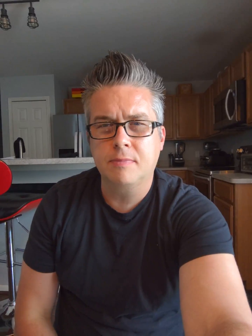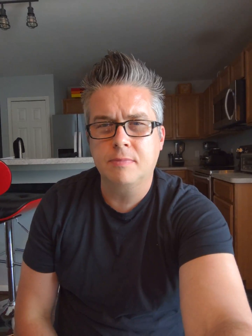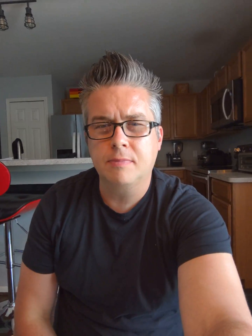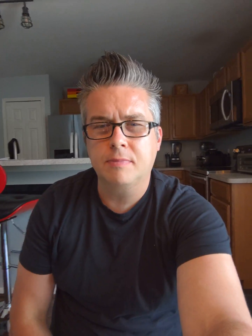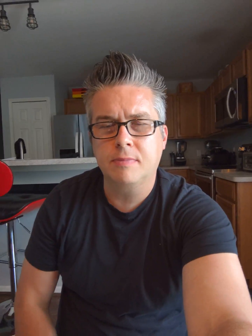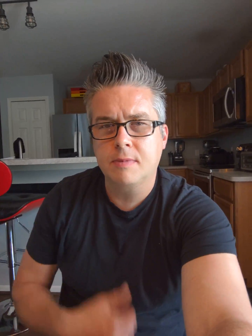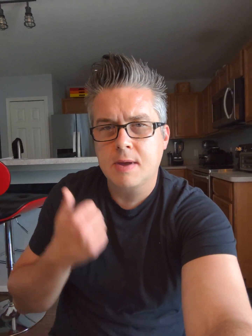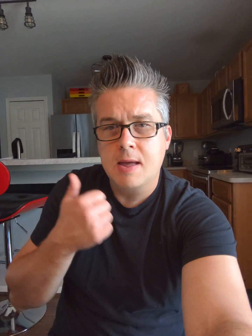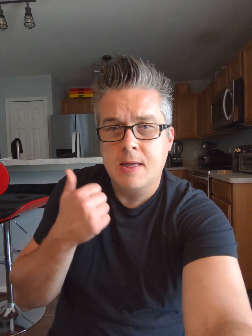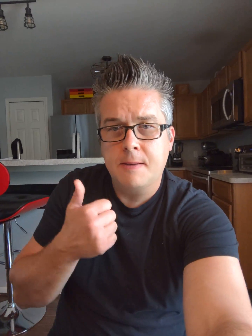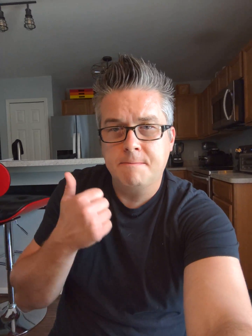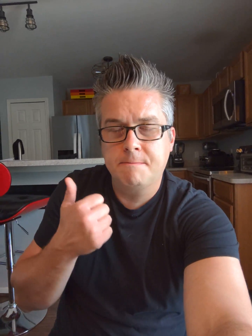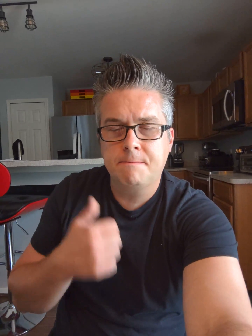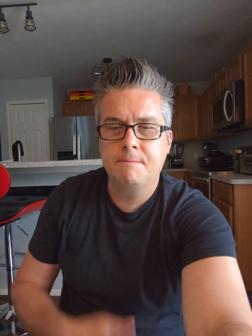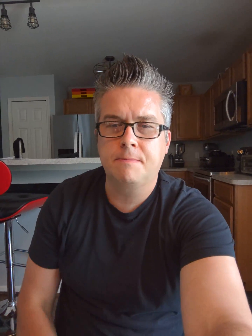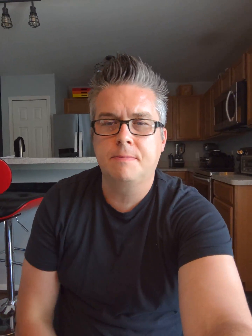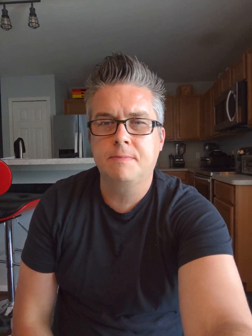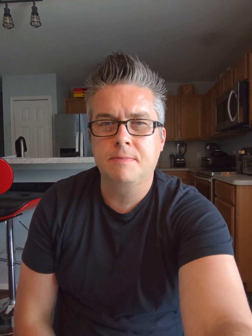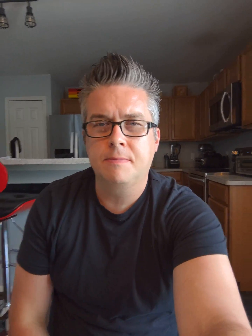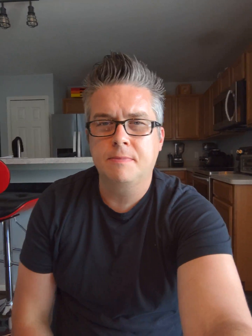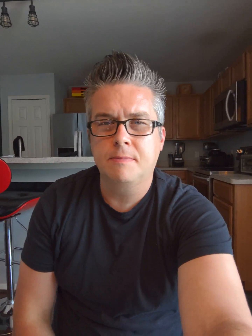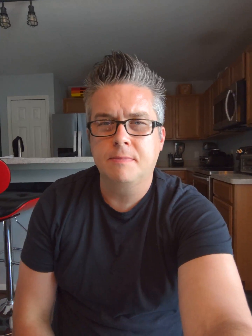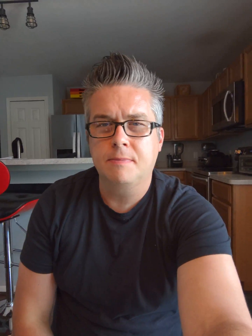help